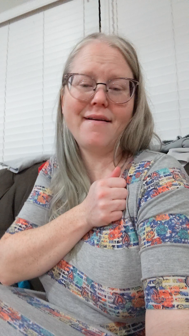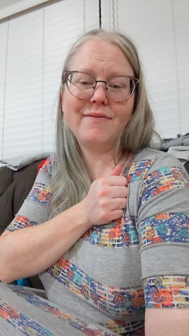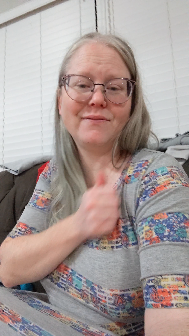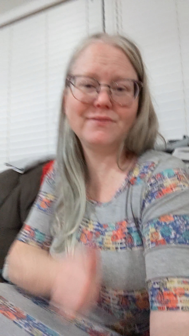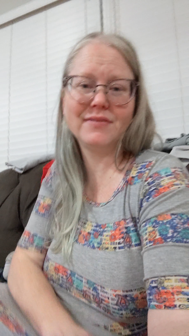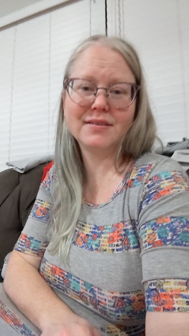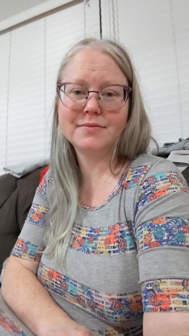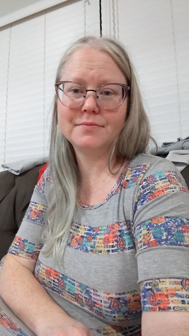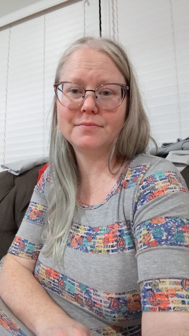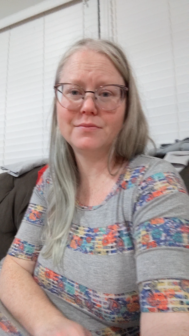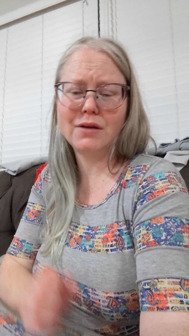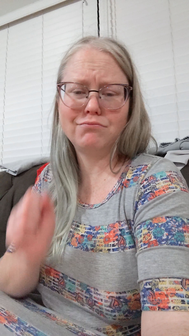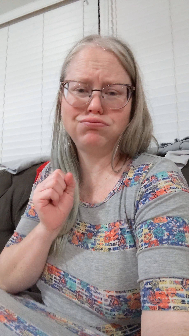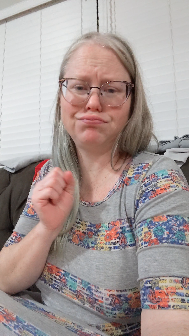cold